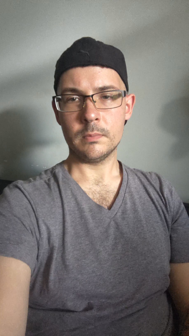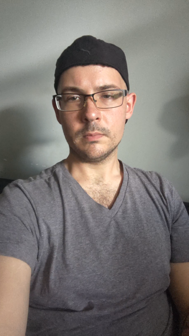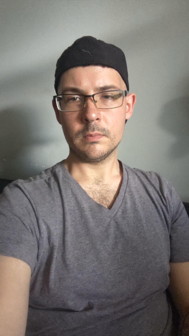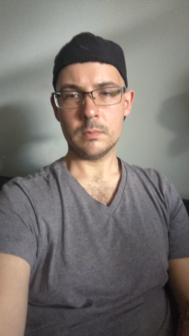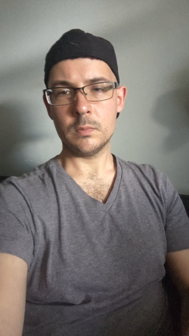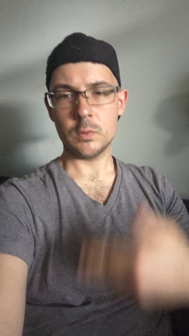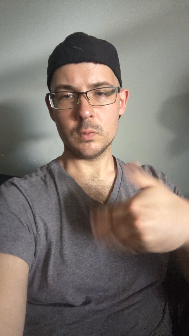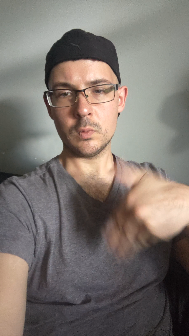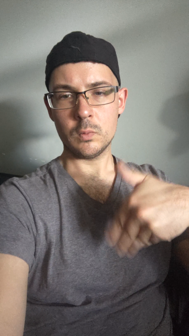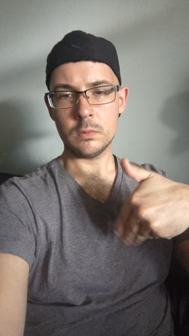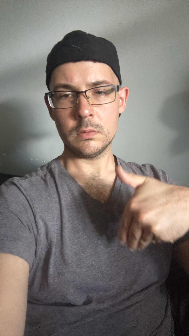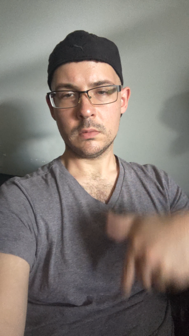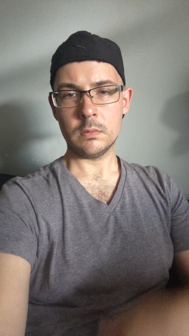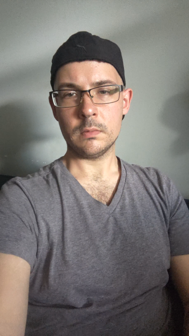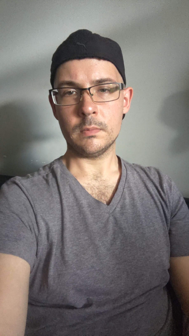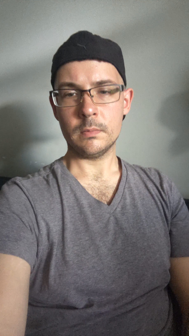shorts